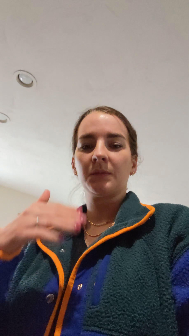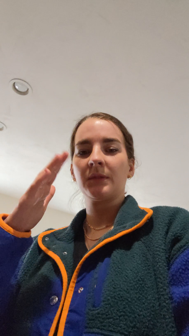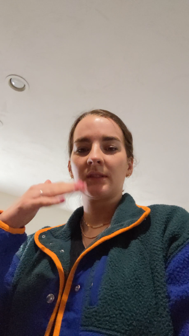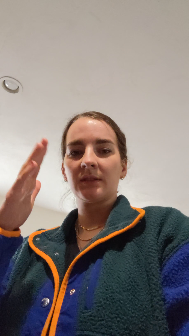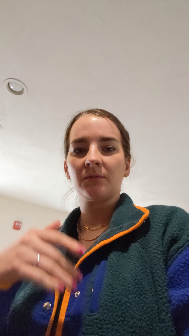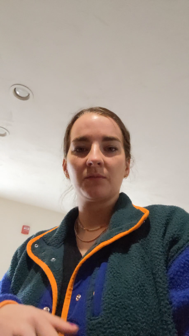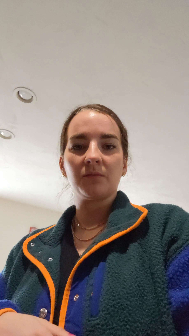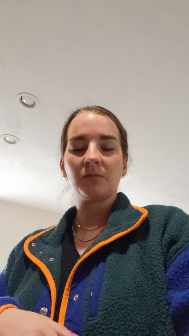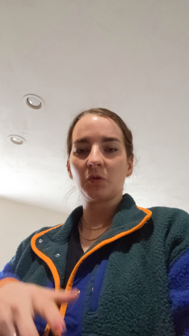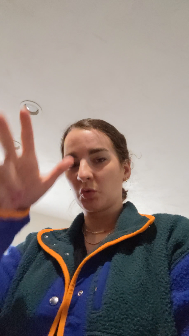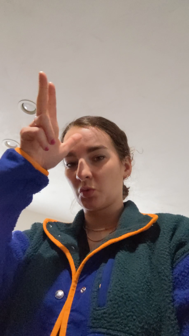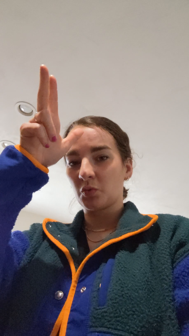rooster